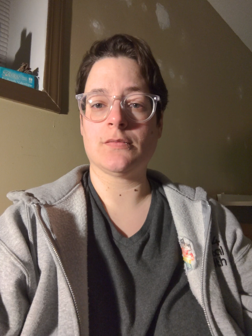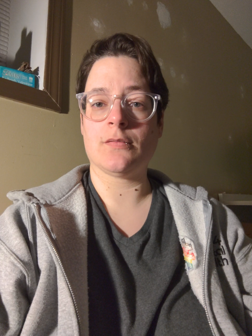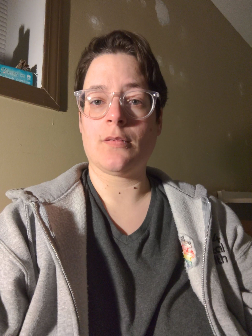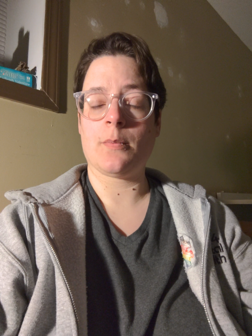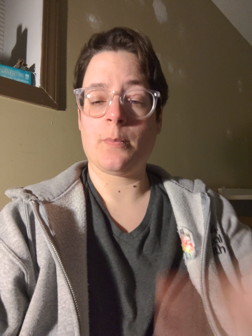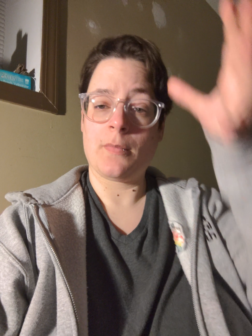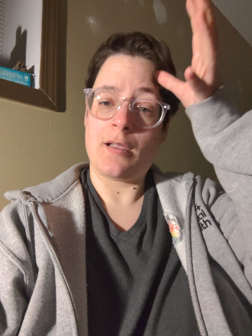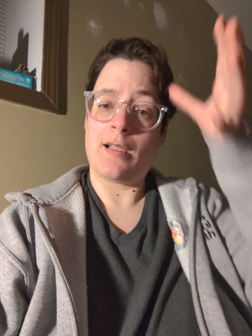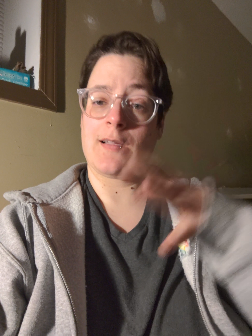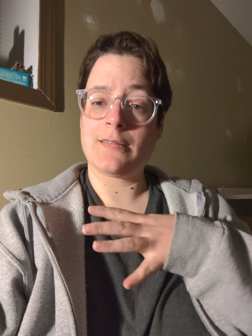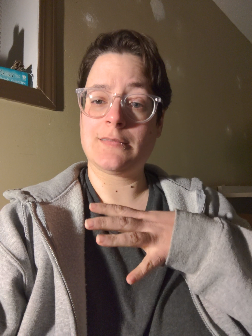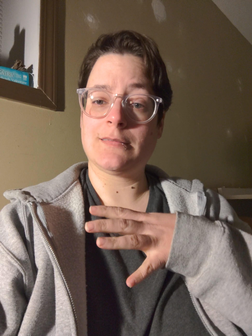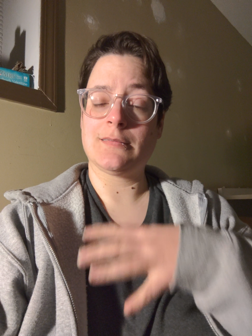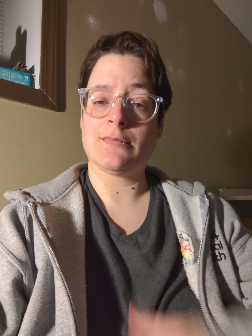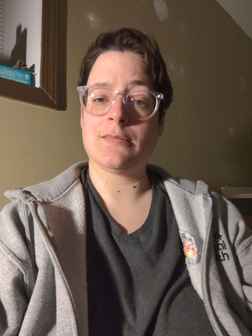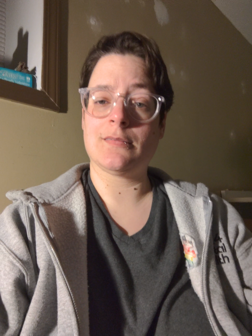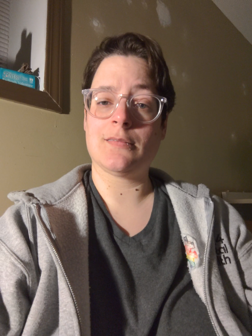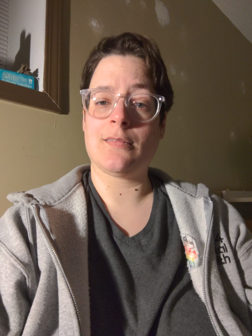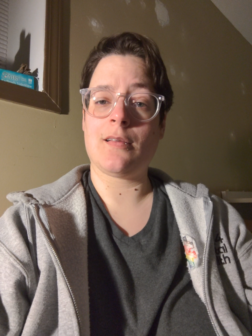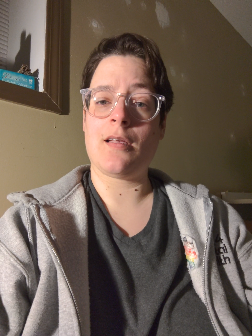man